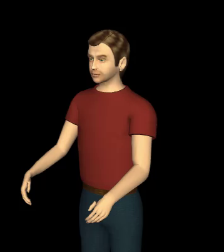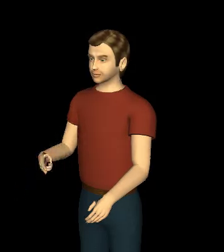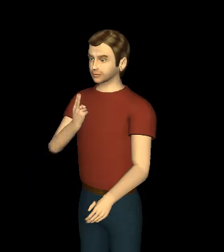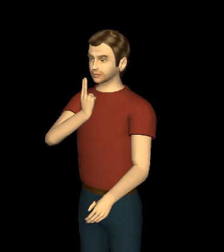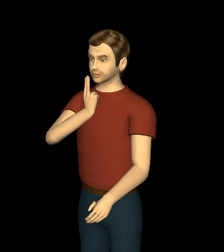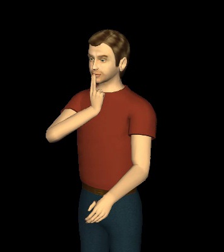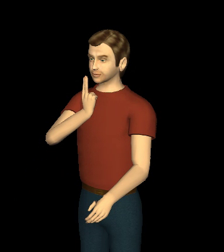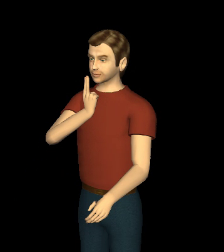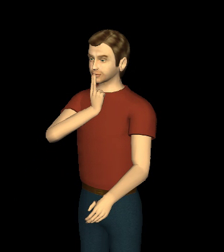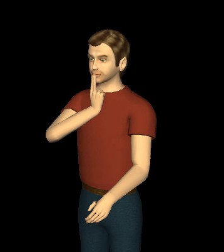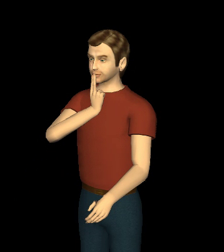سيجارة